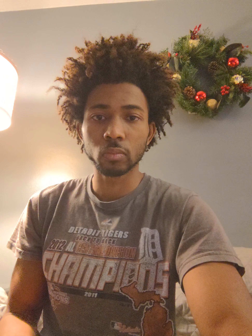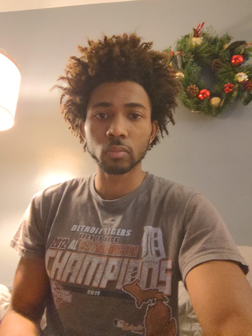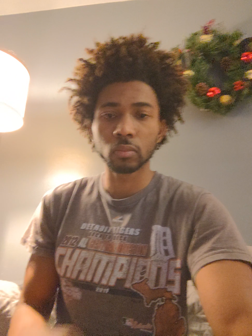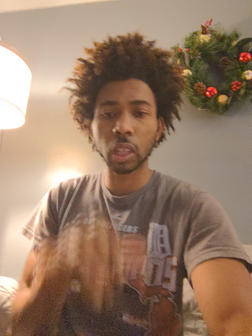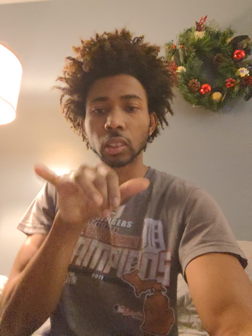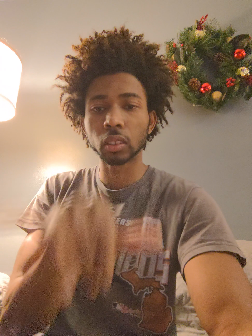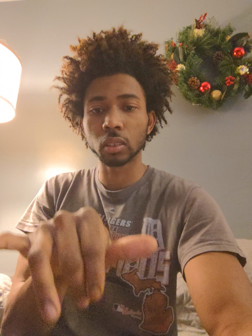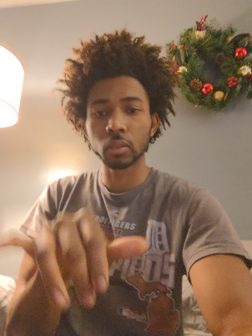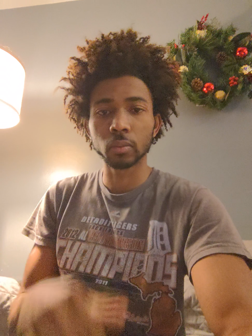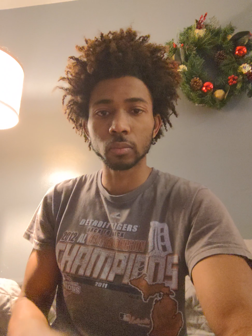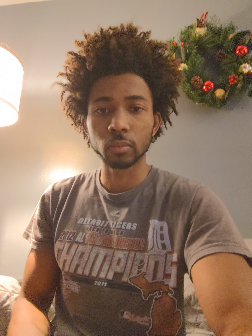stay